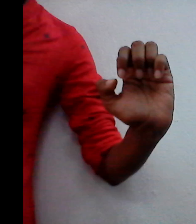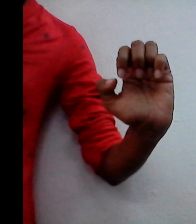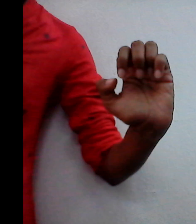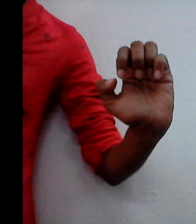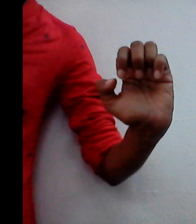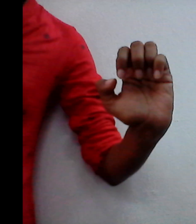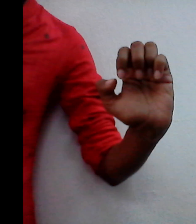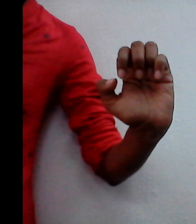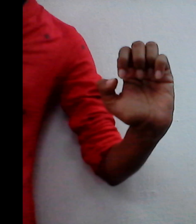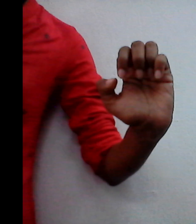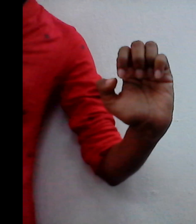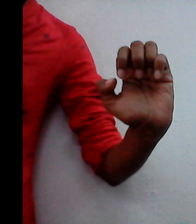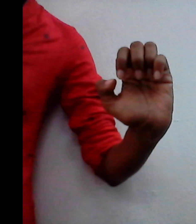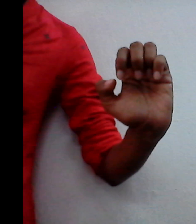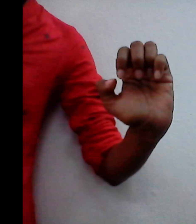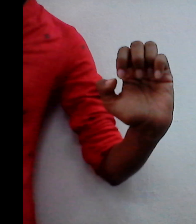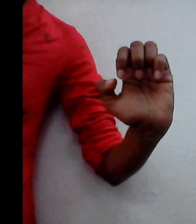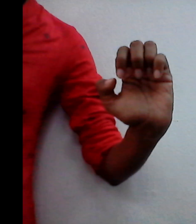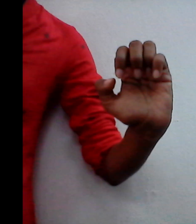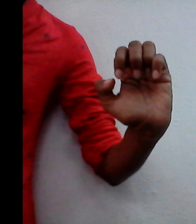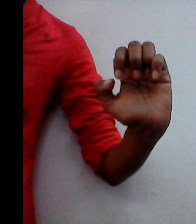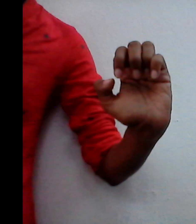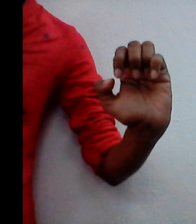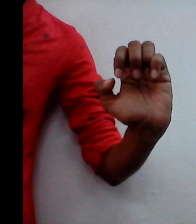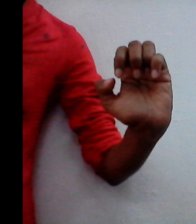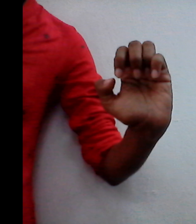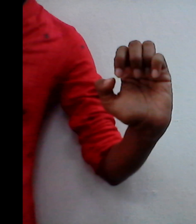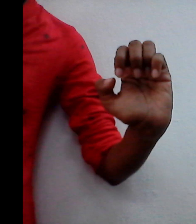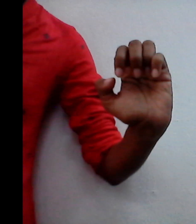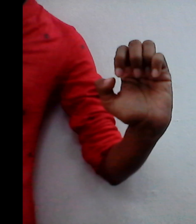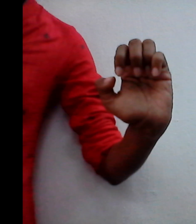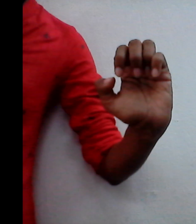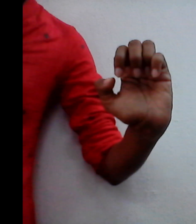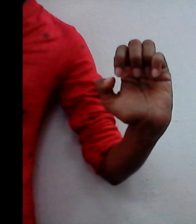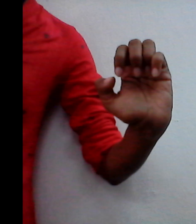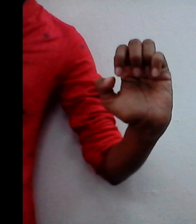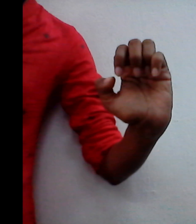ഇ